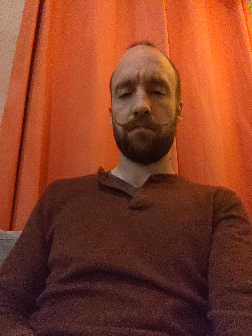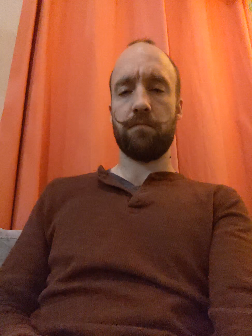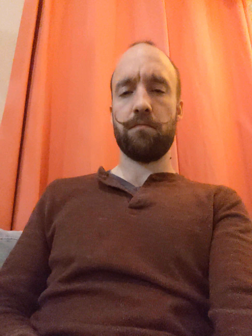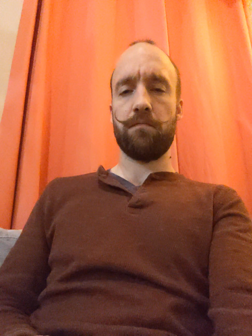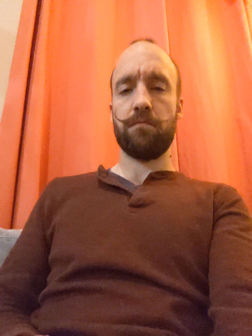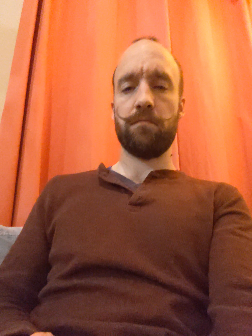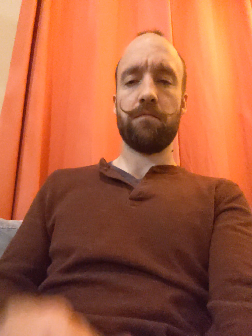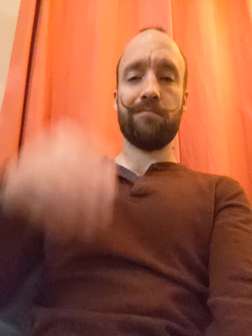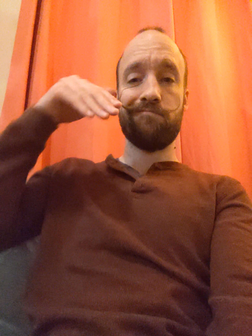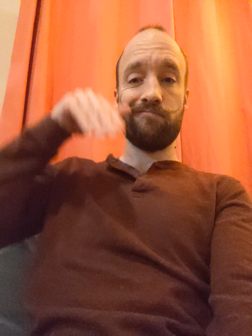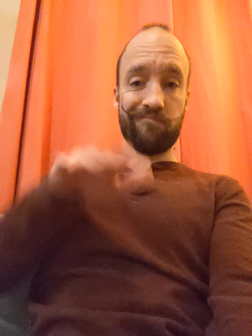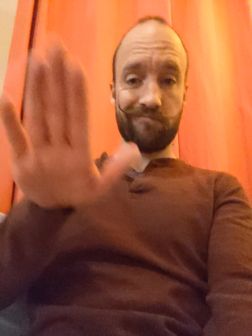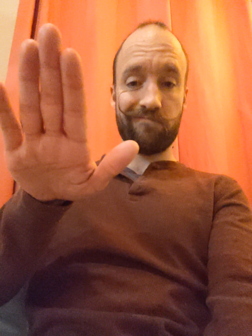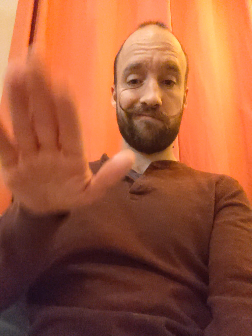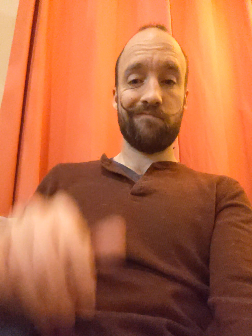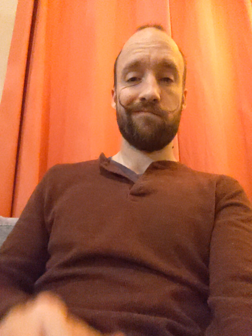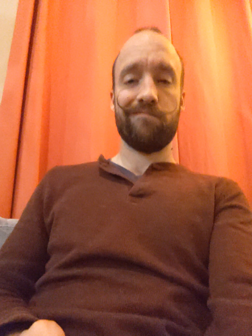into